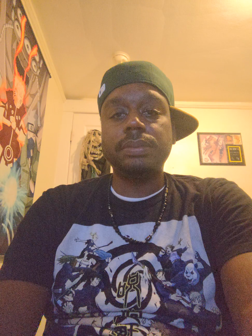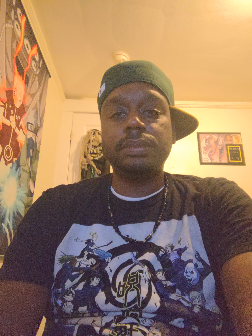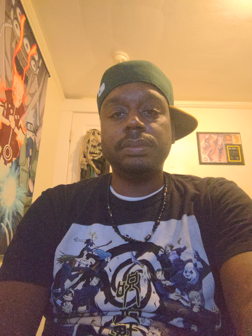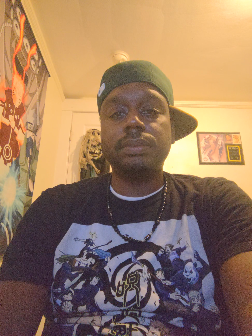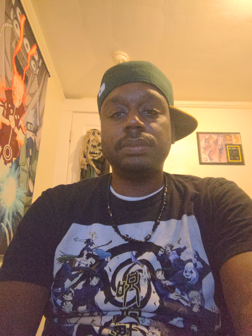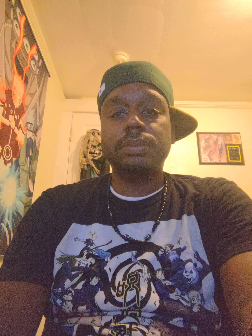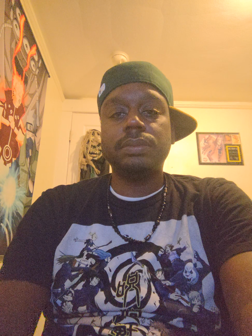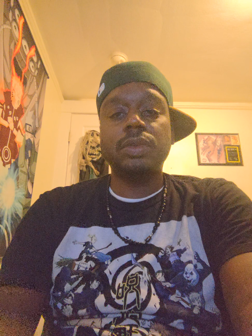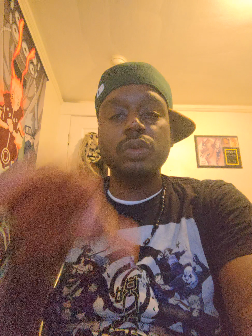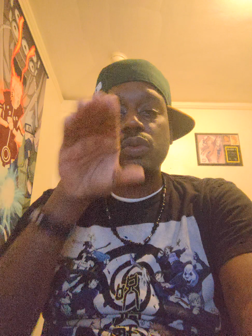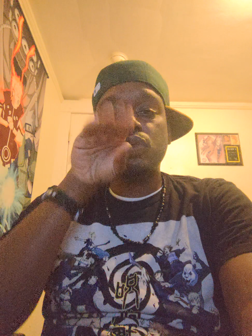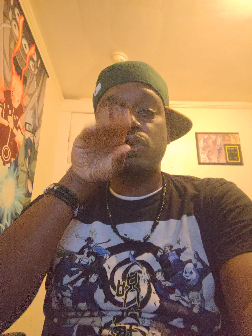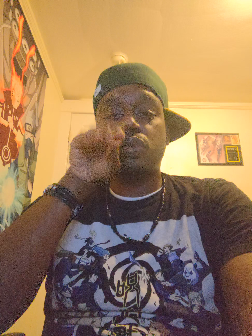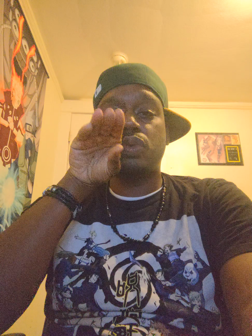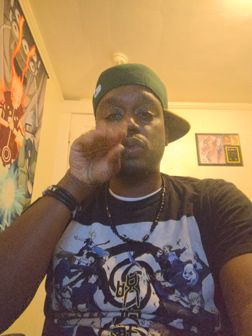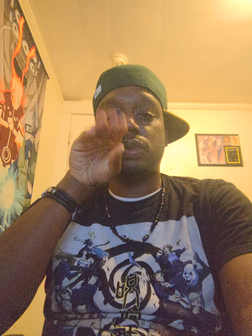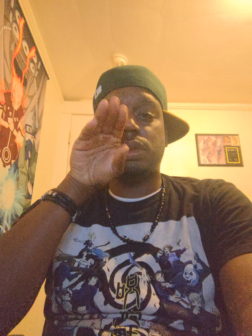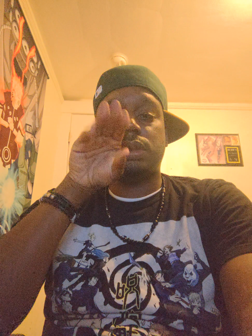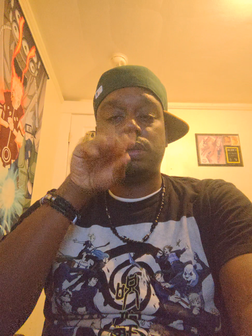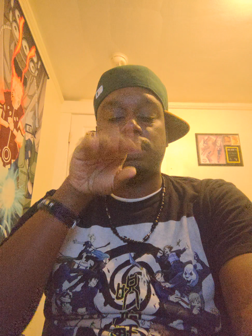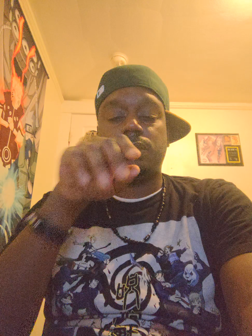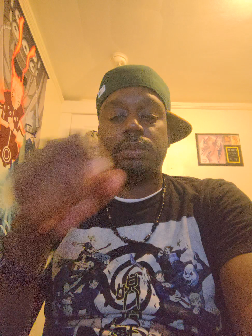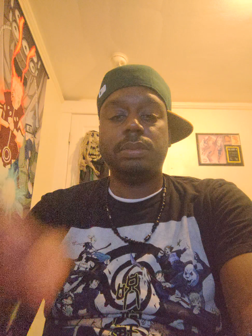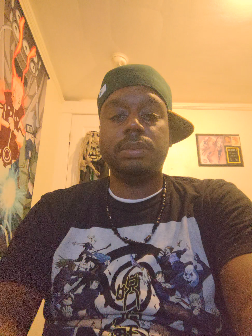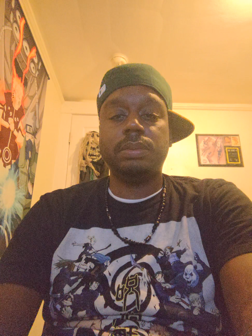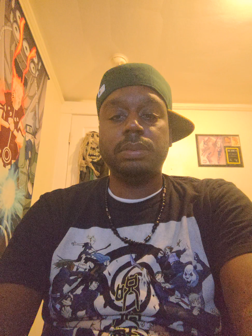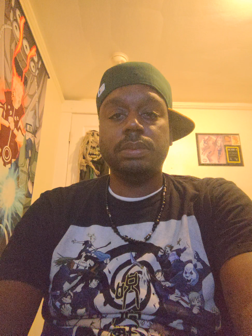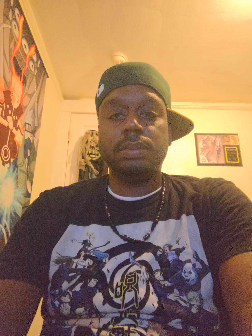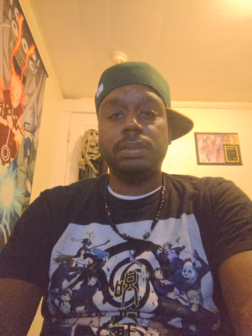goose